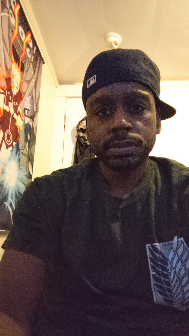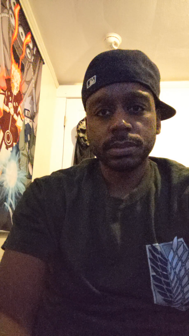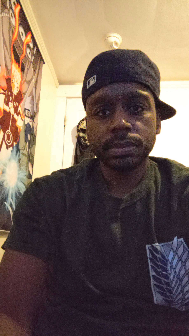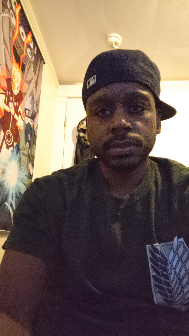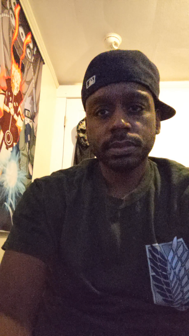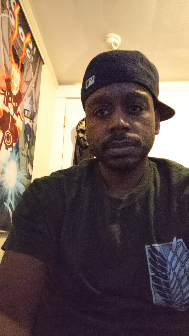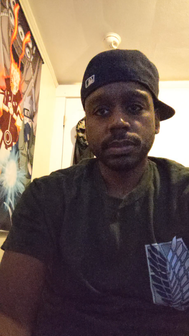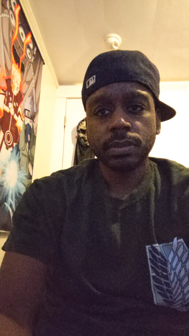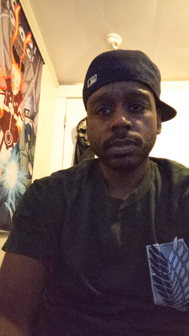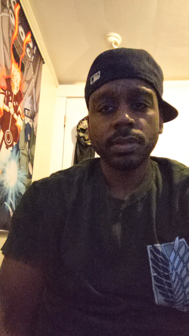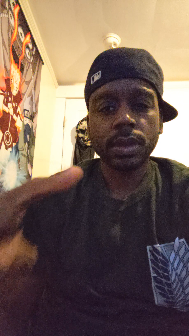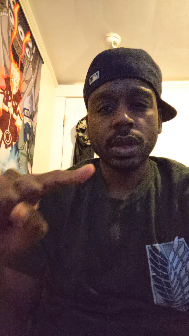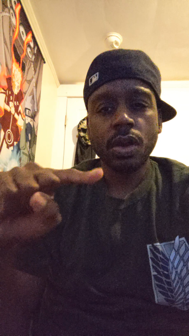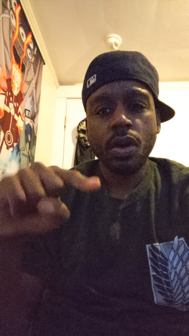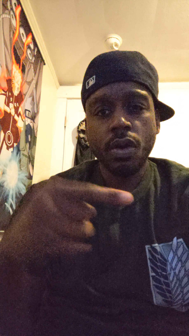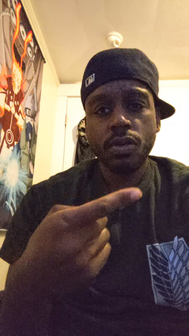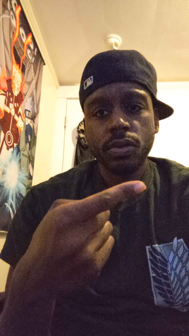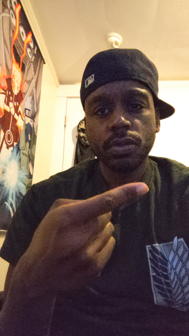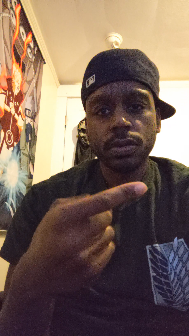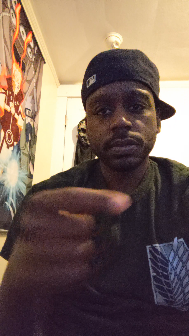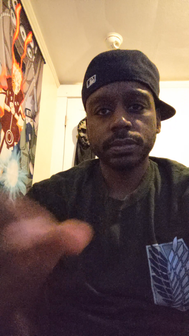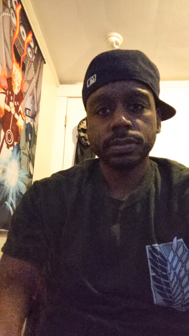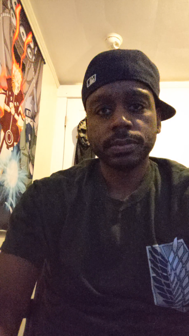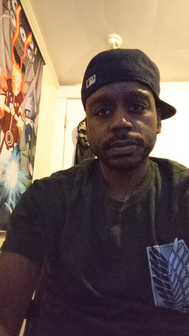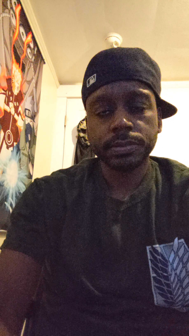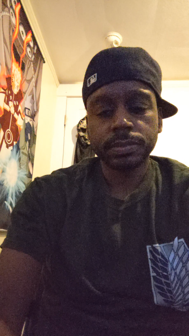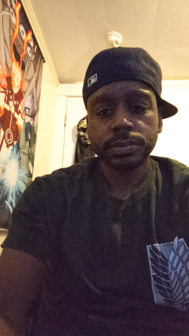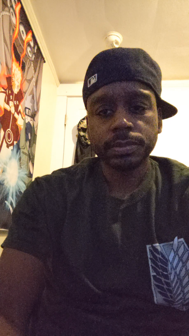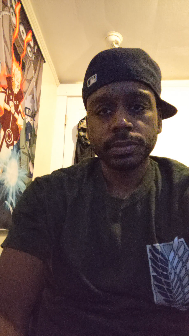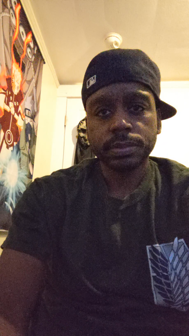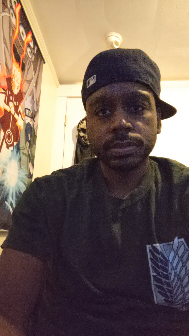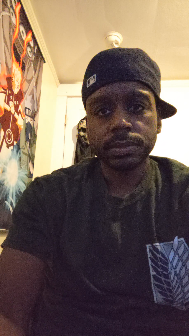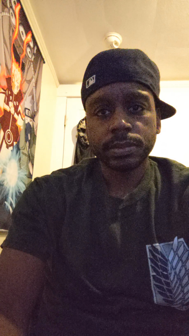hurt